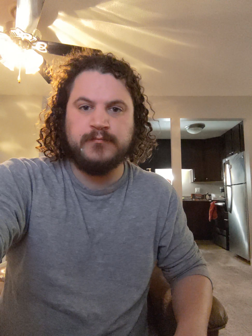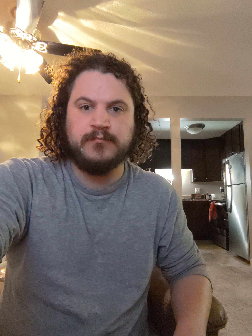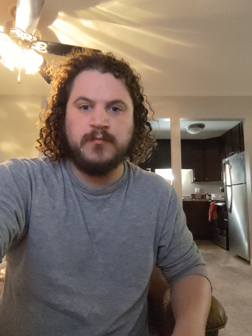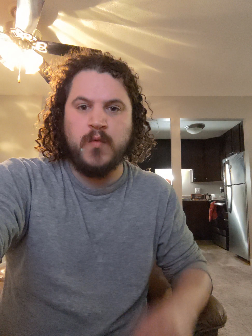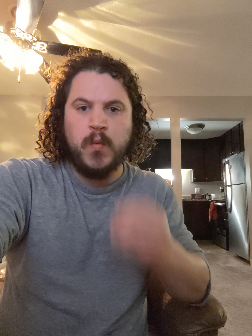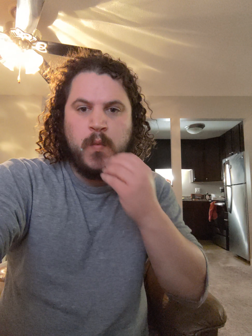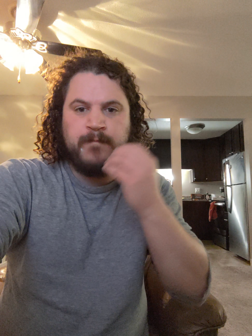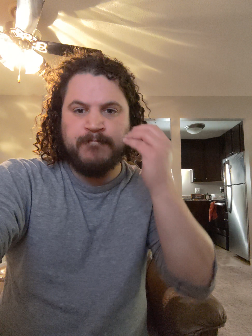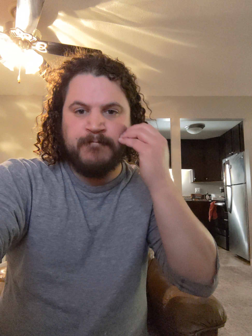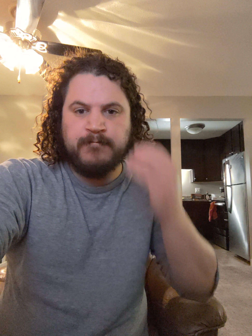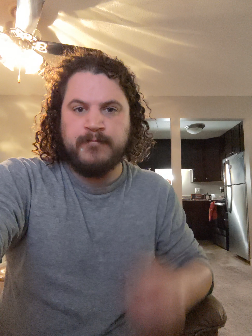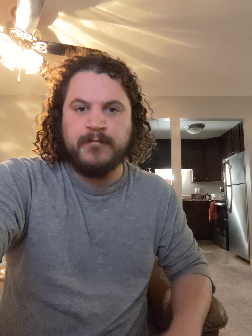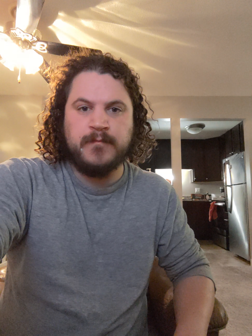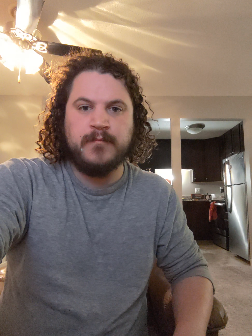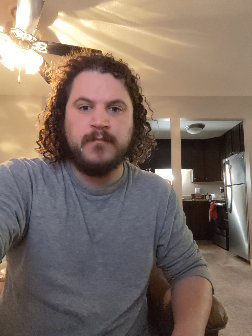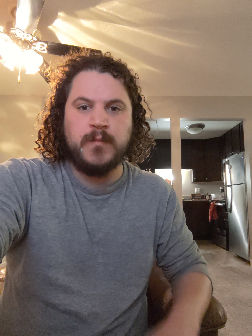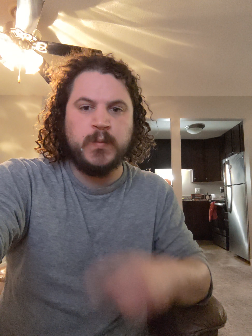home